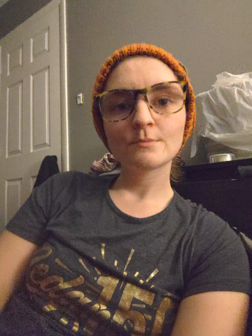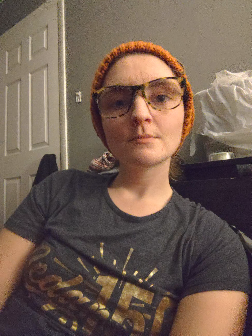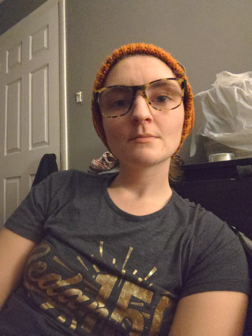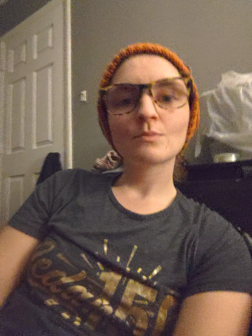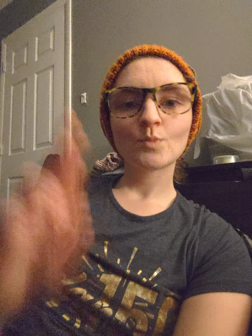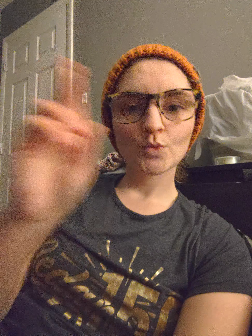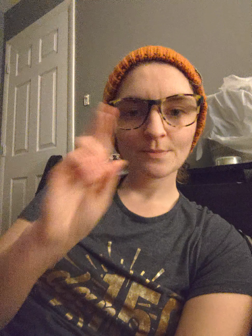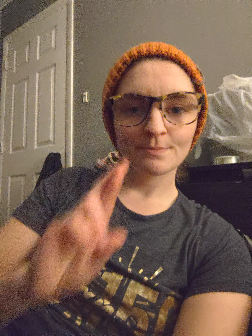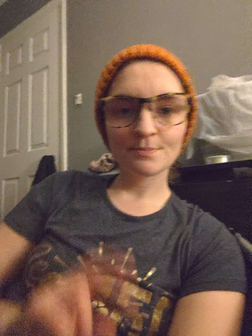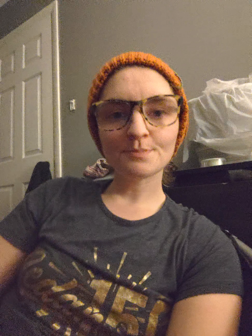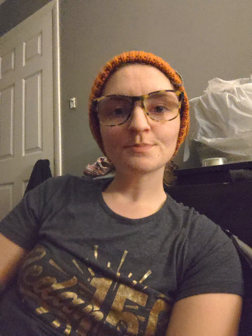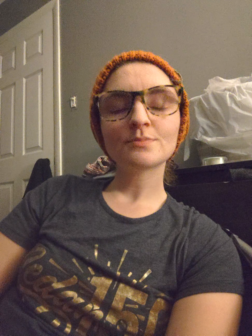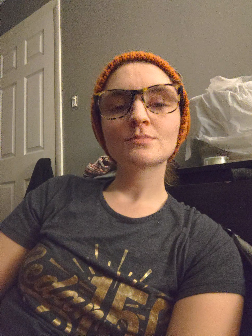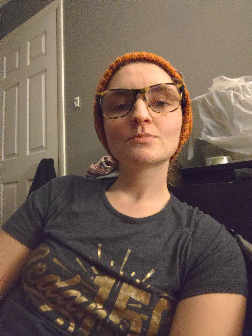refrigerator